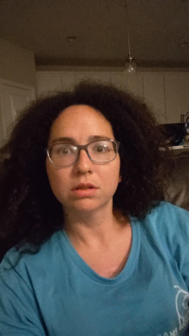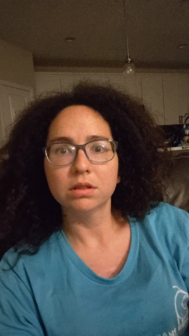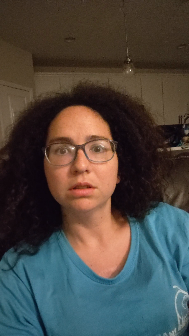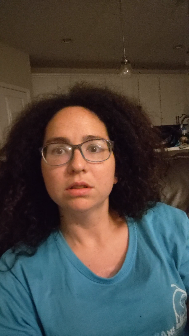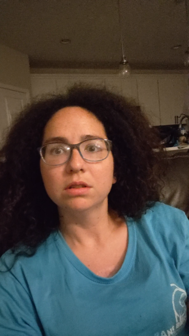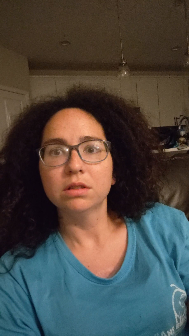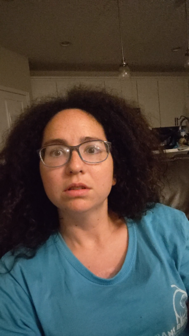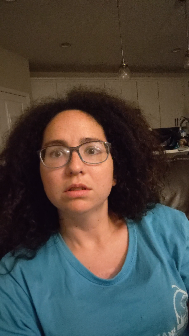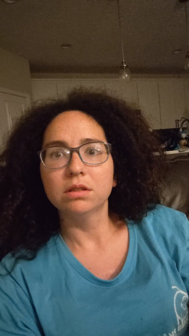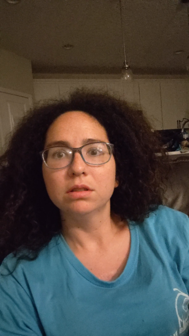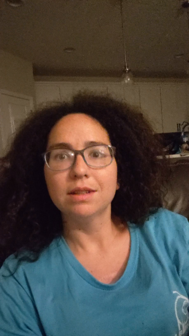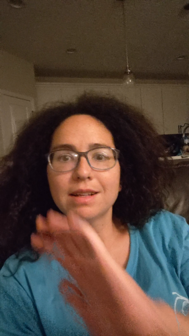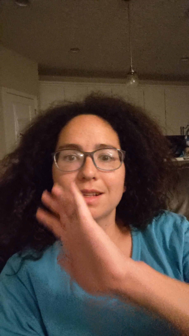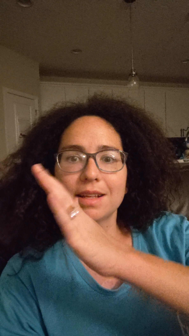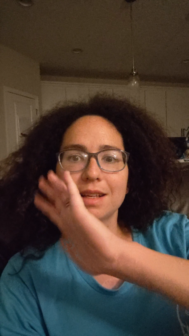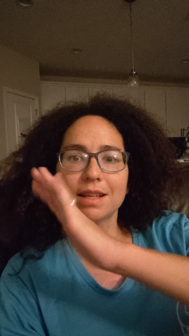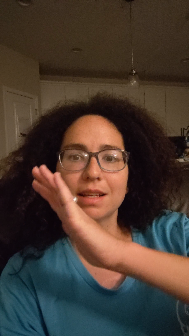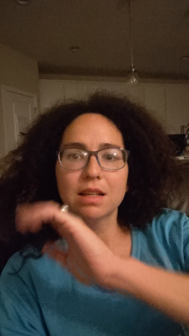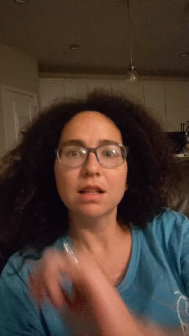cheese